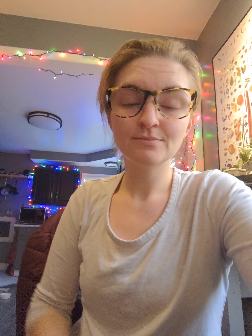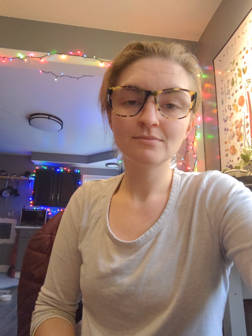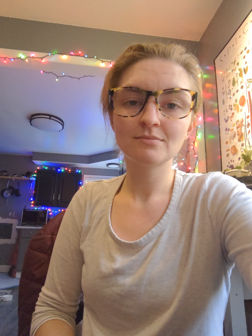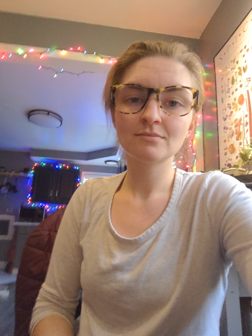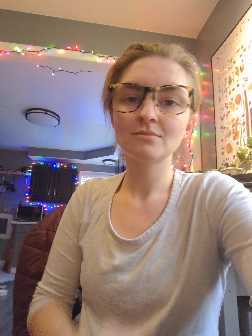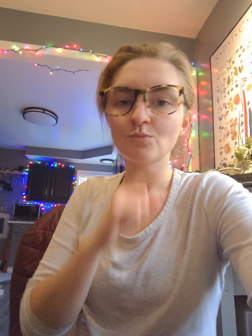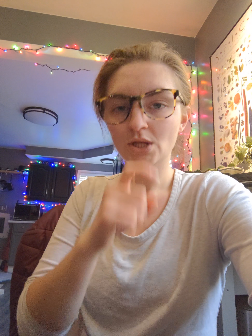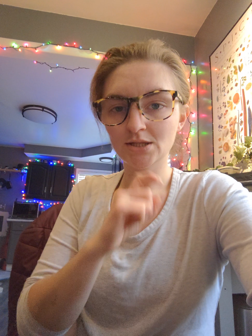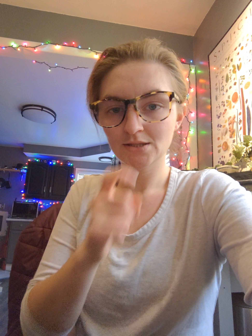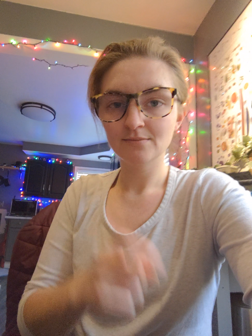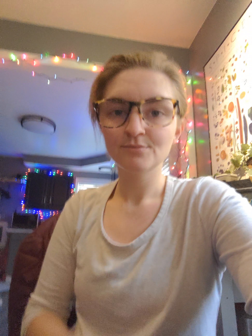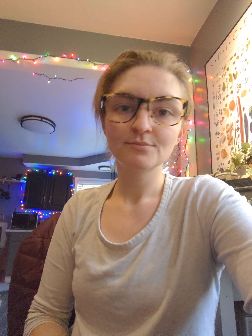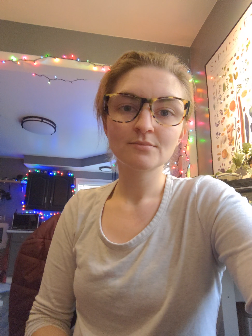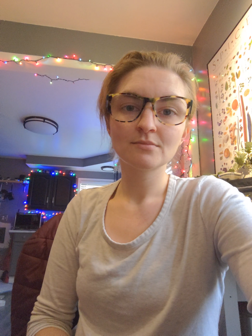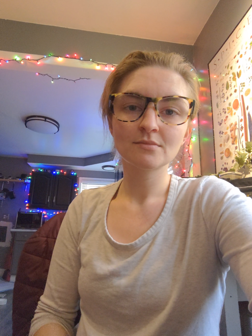garbage